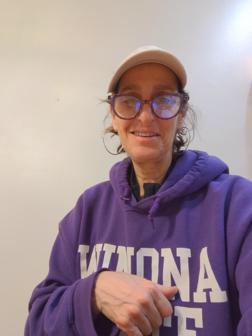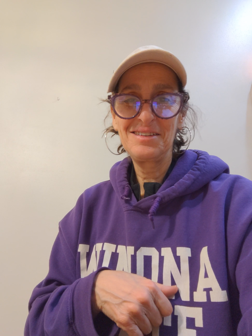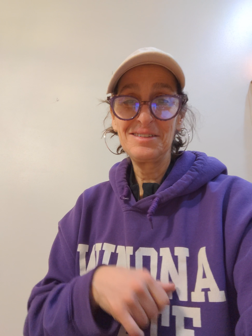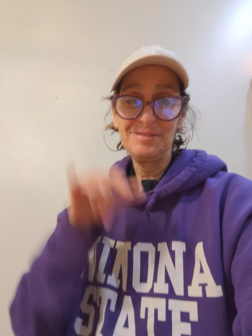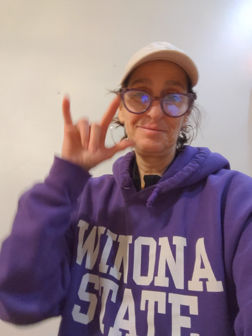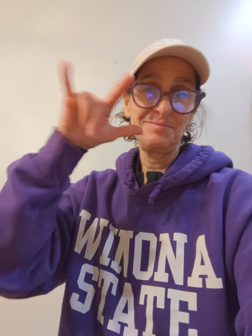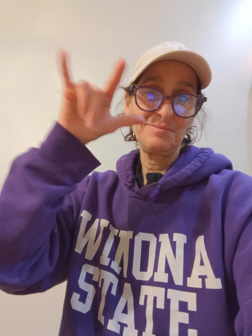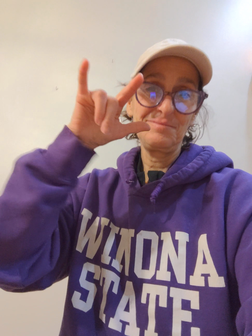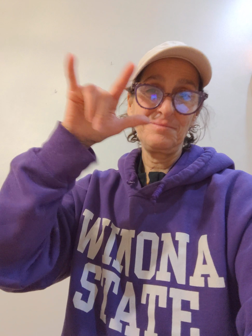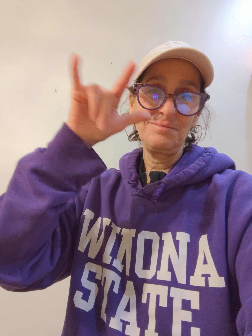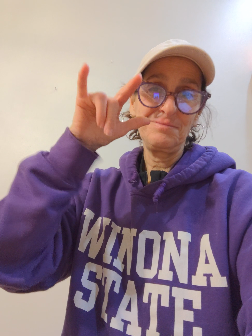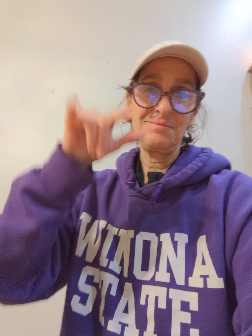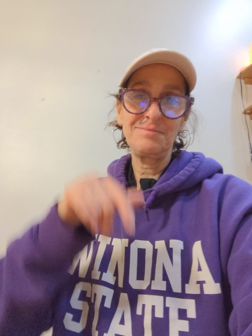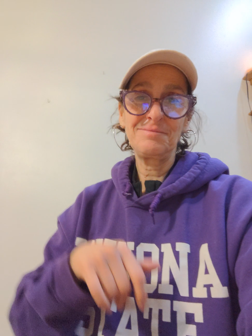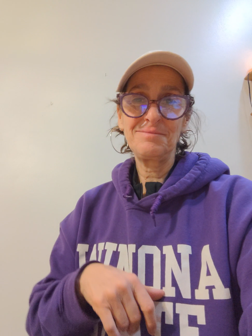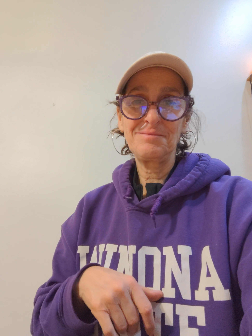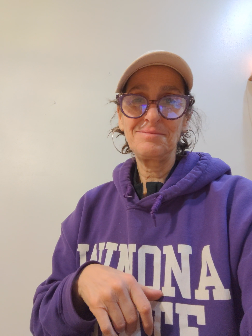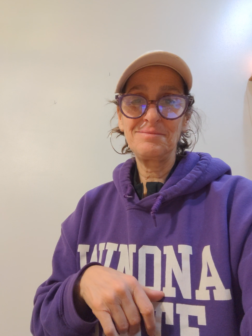airplane